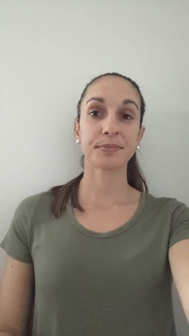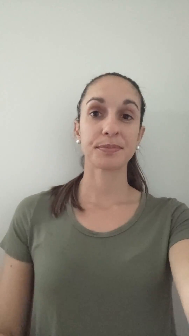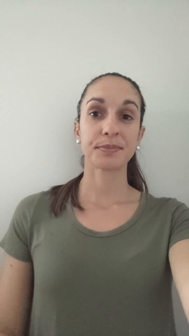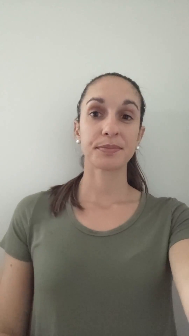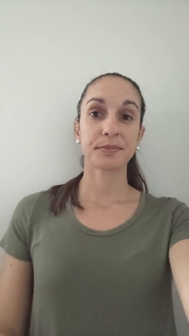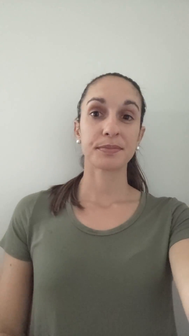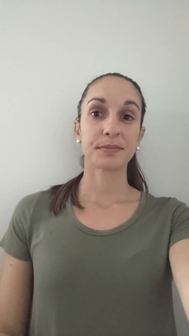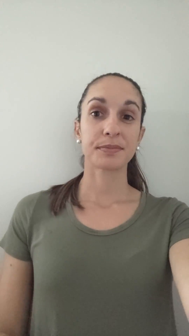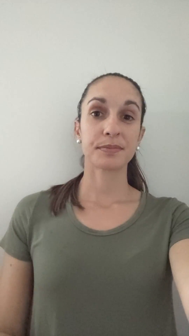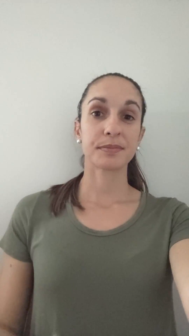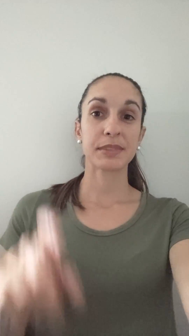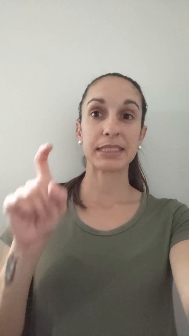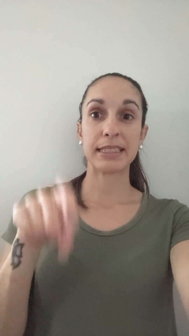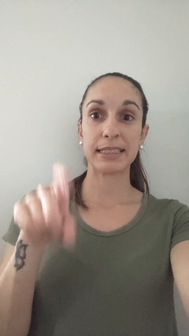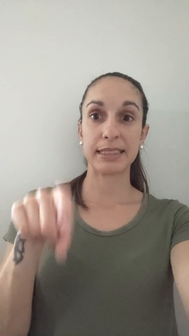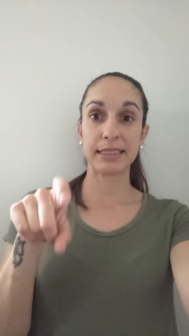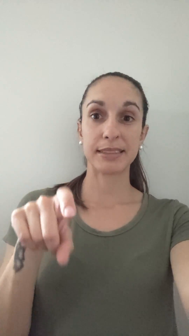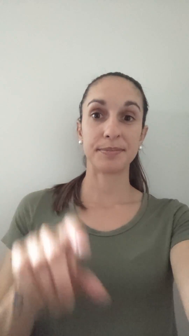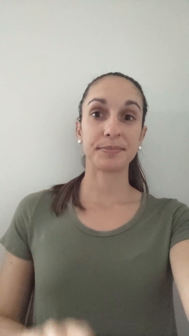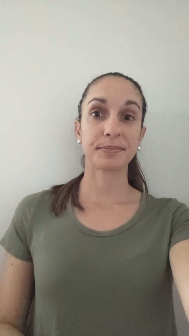need